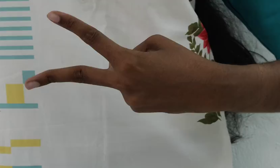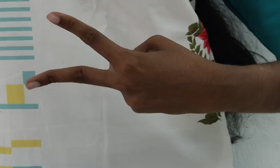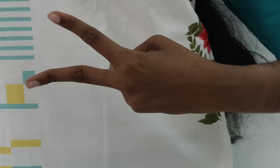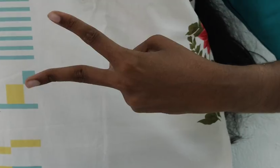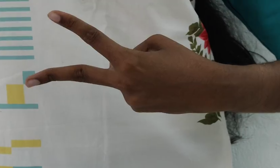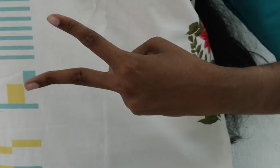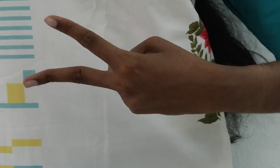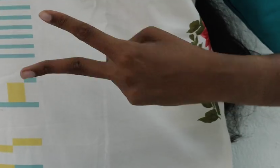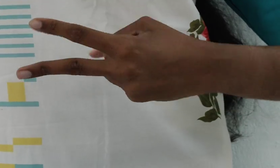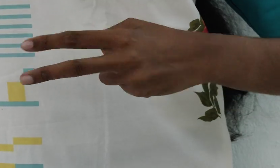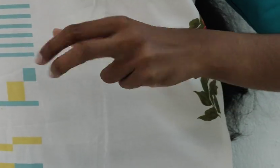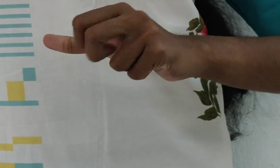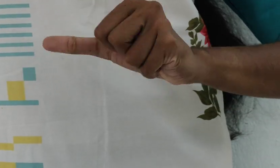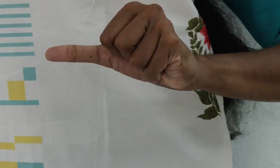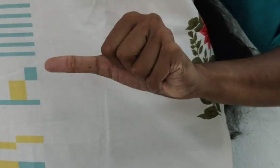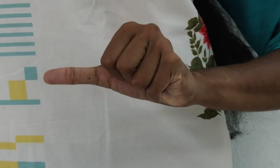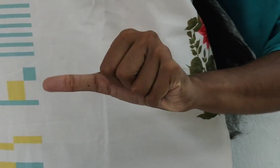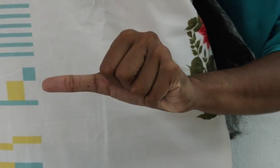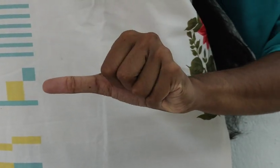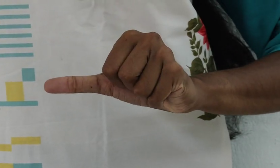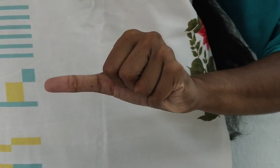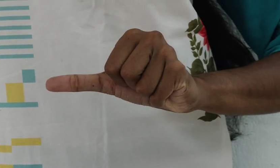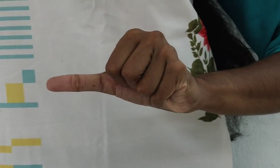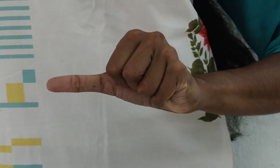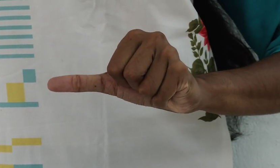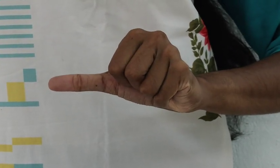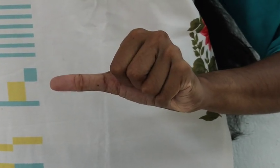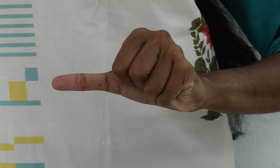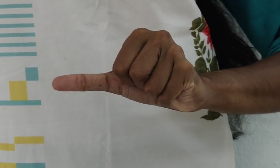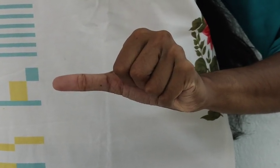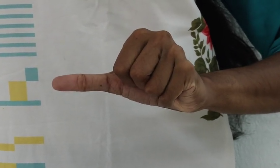ഐ